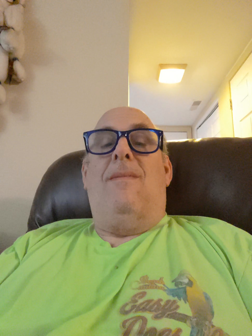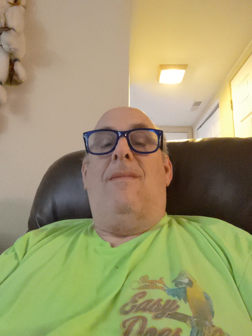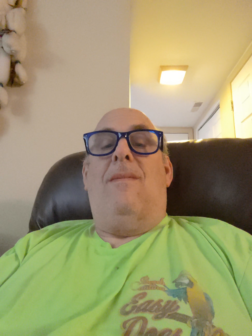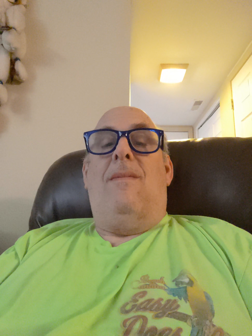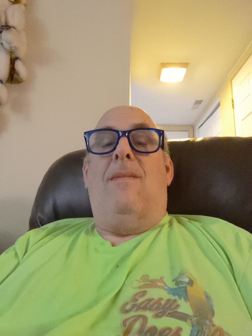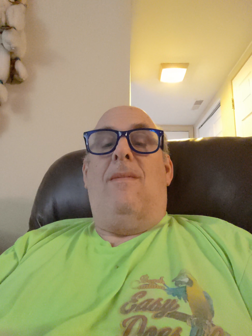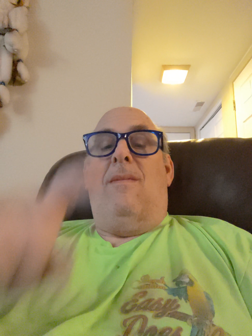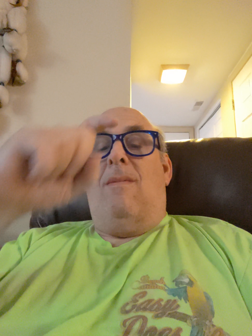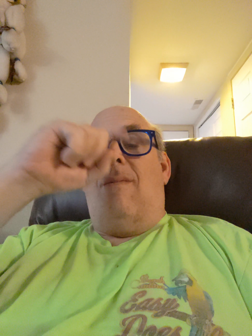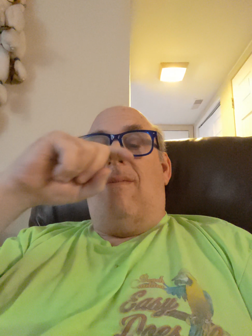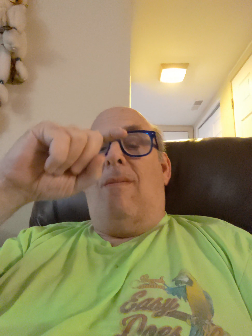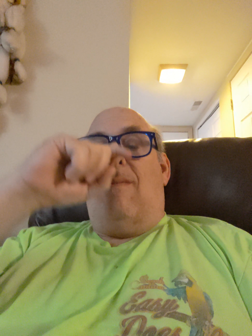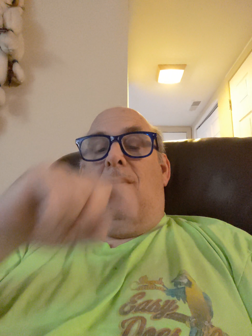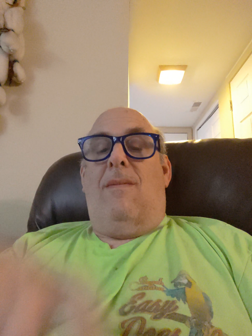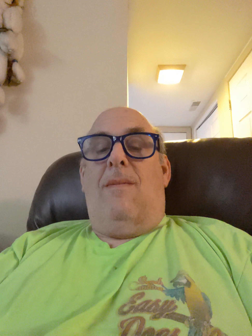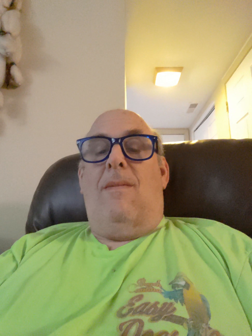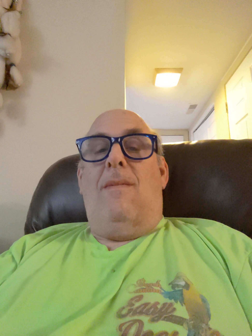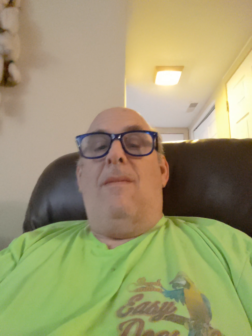doll